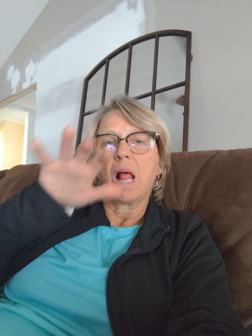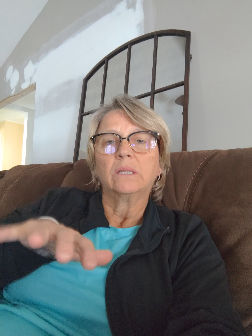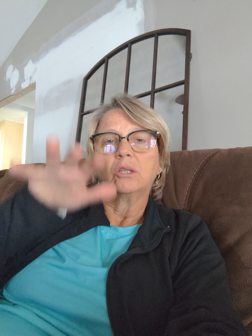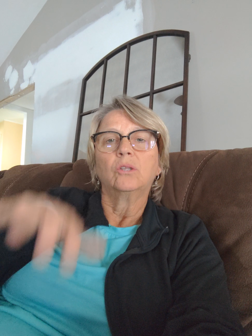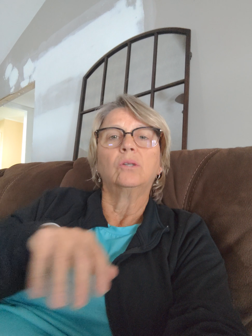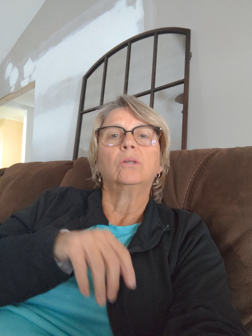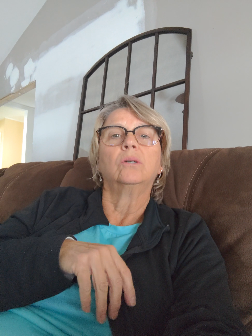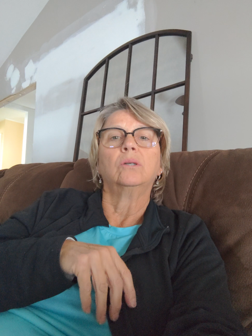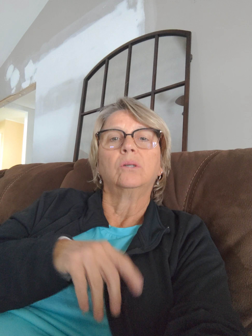alligator